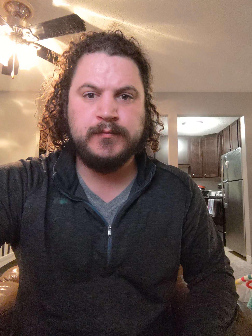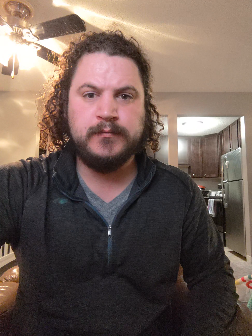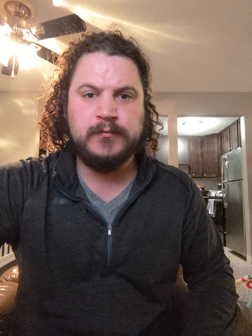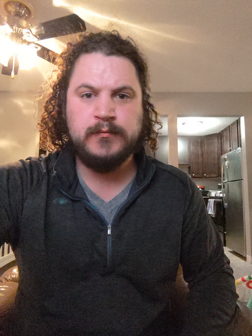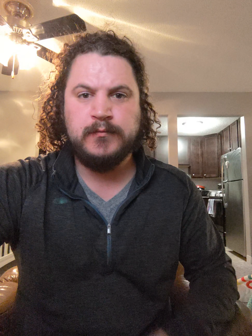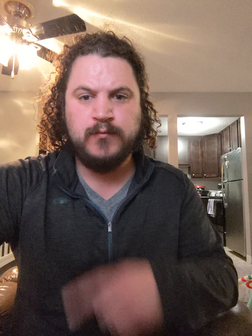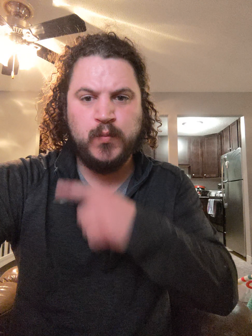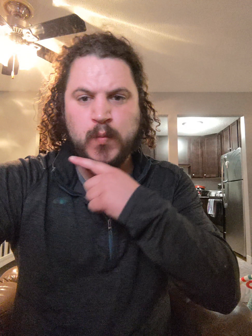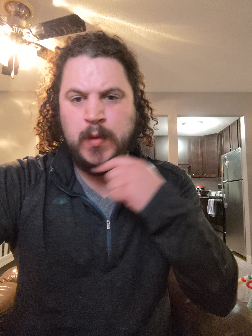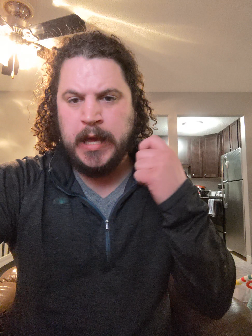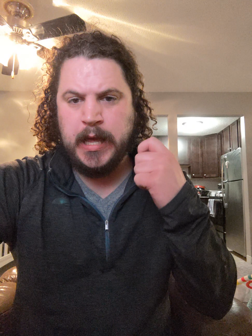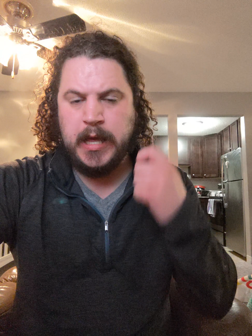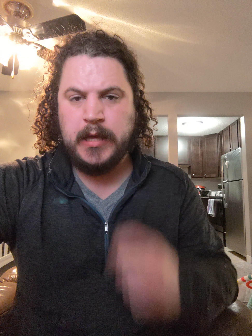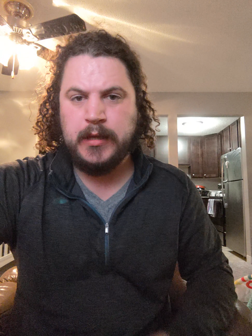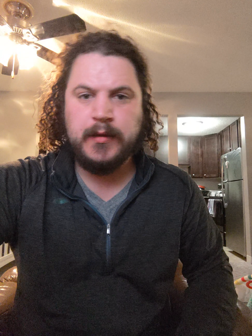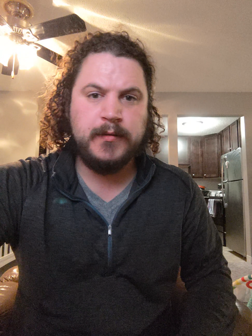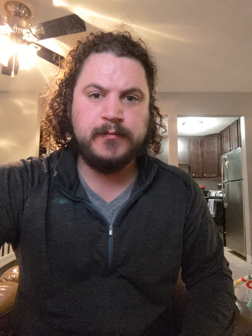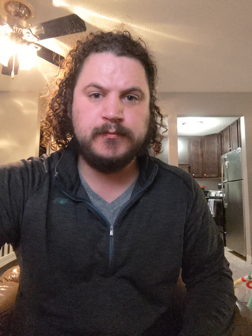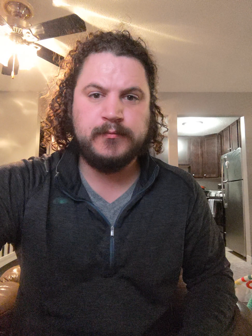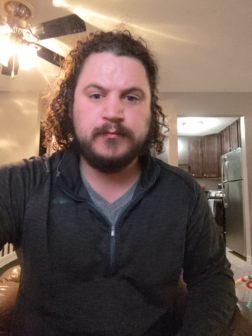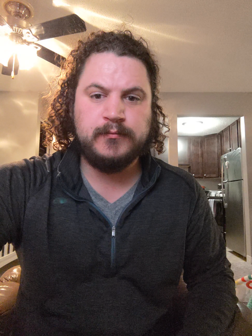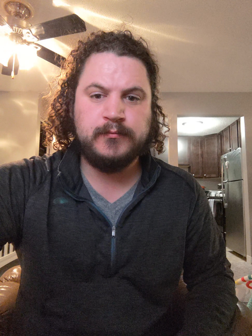dry